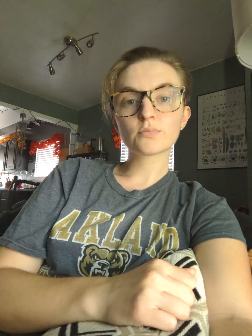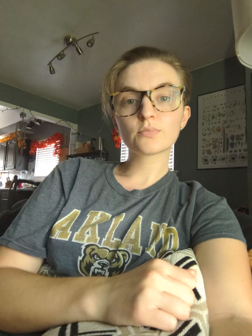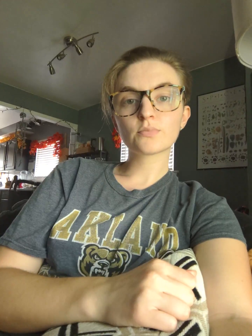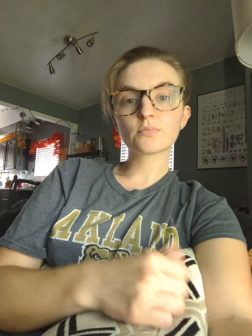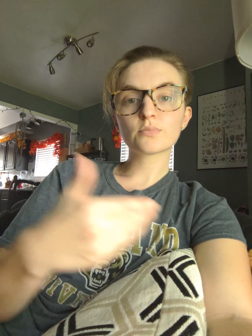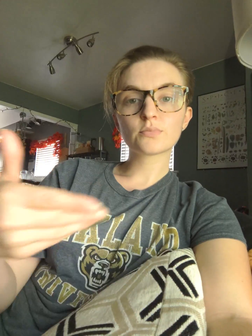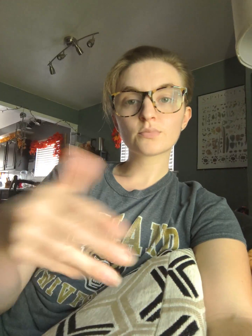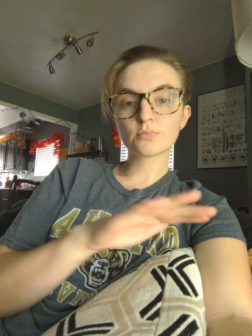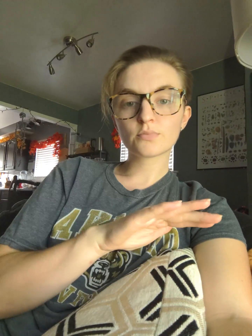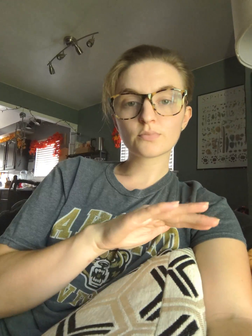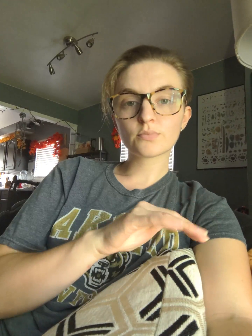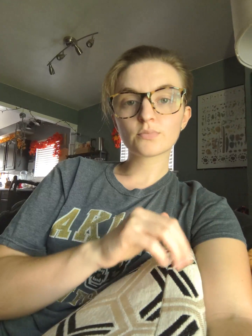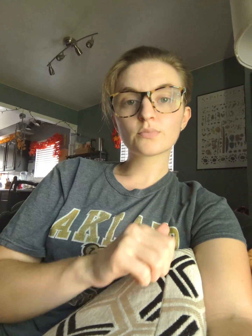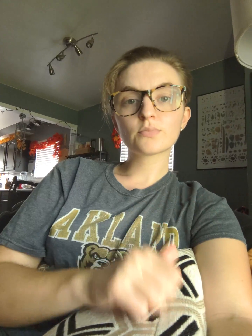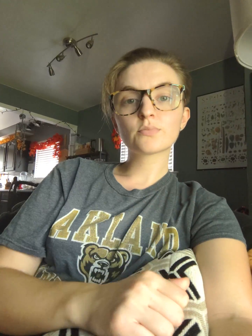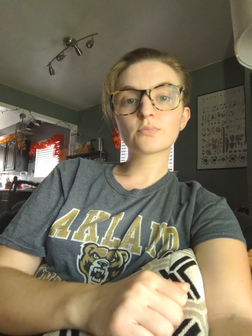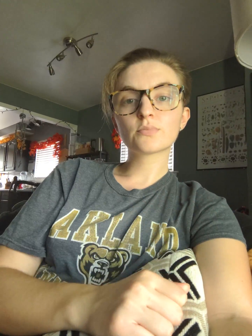cover